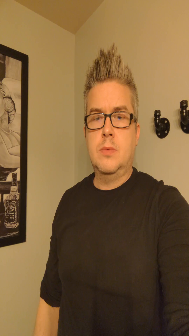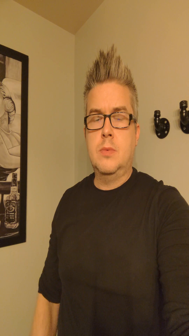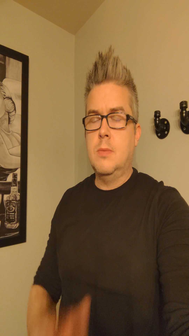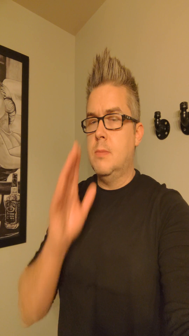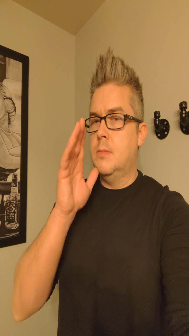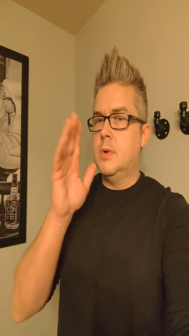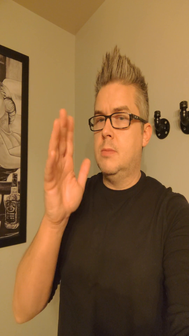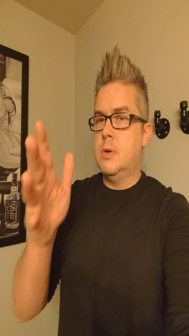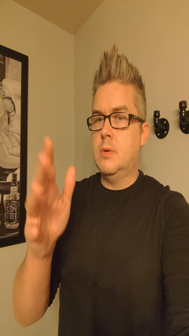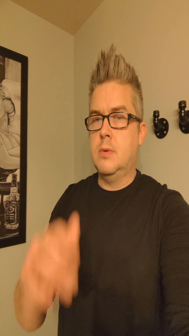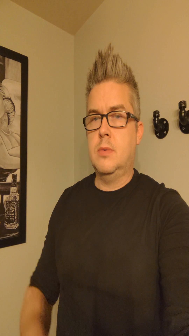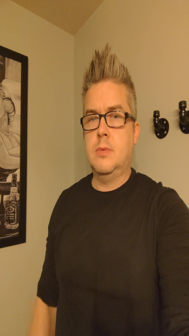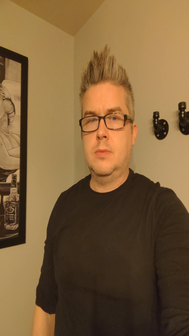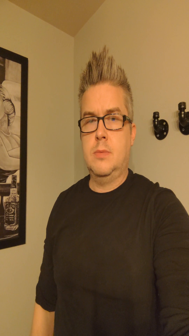grandma